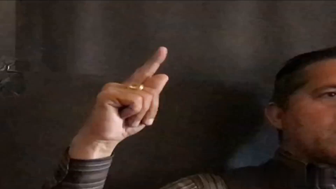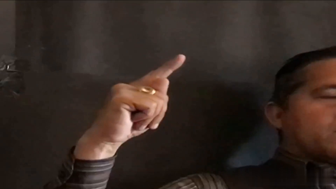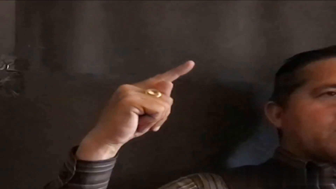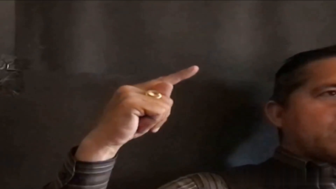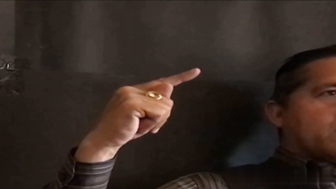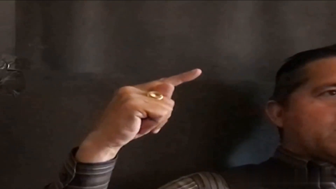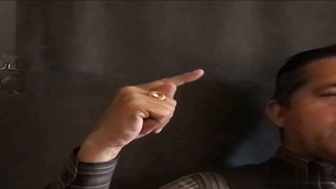क